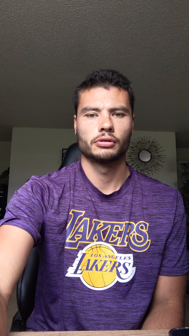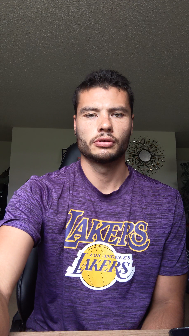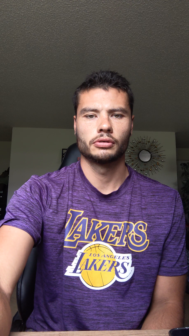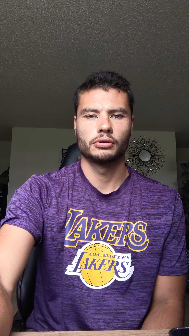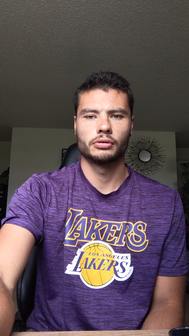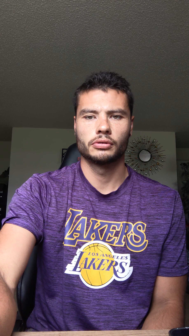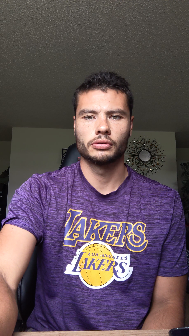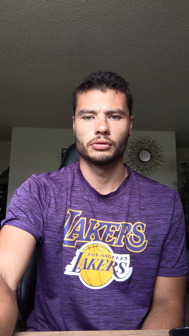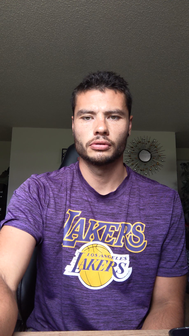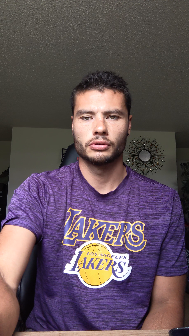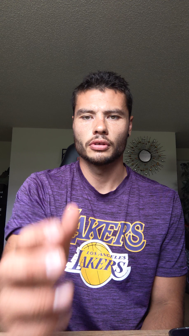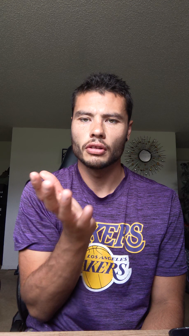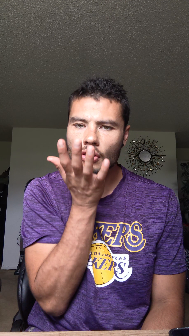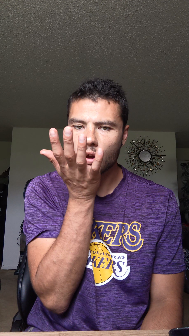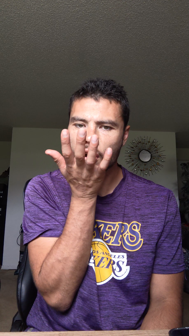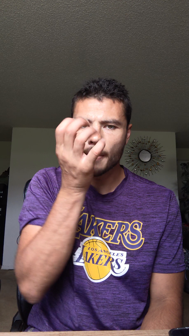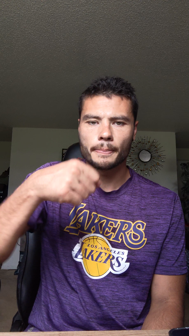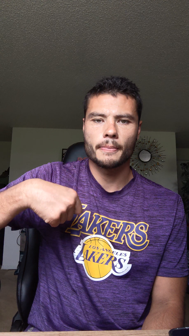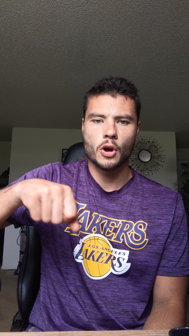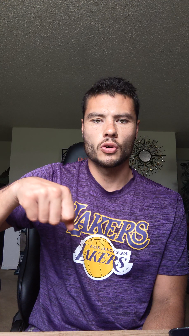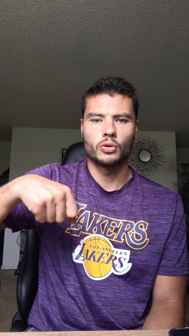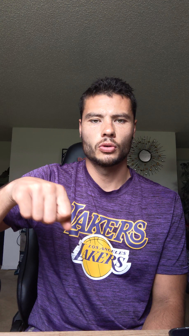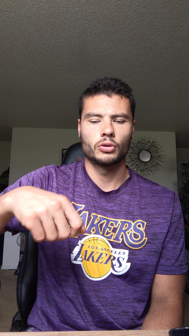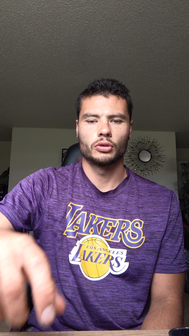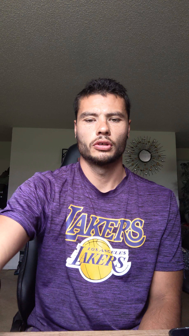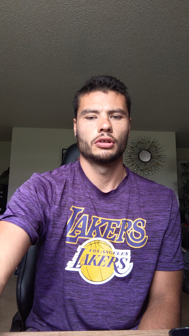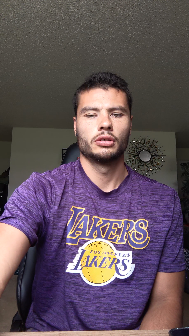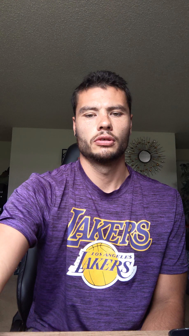lawn mower